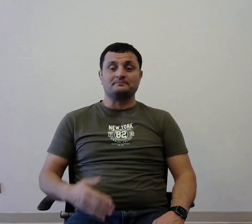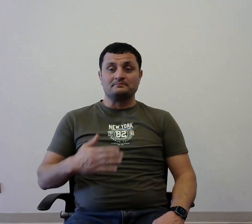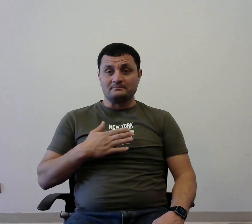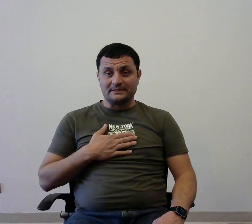mən